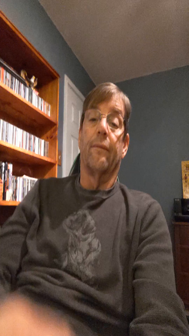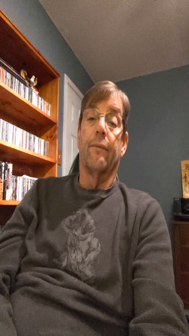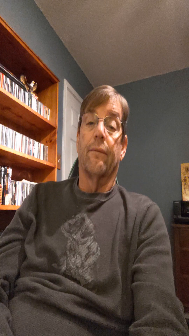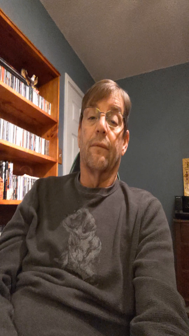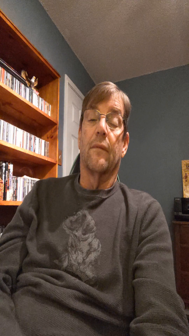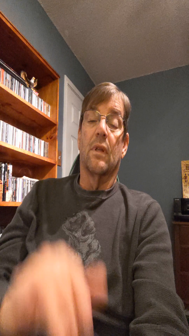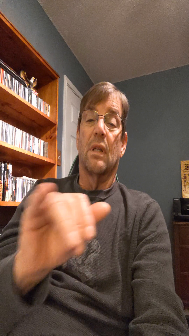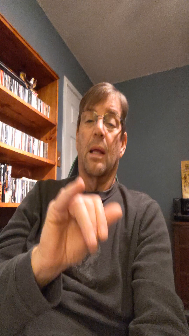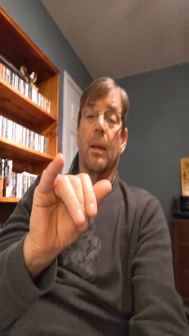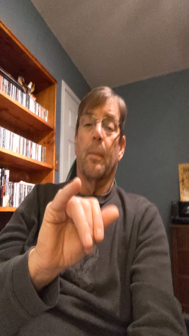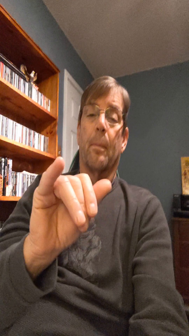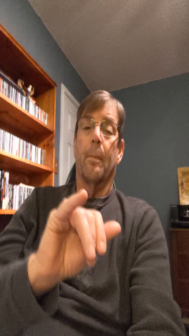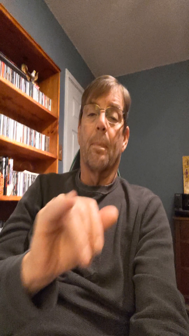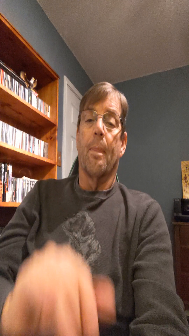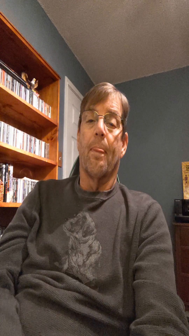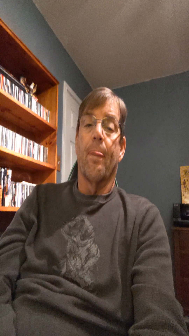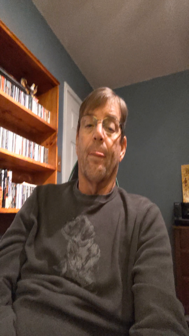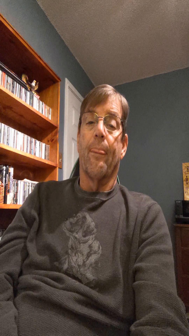same